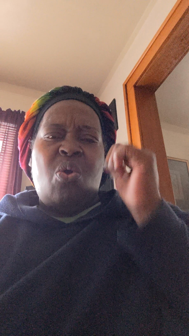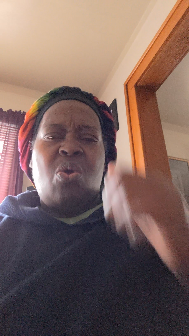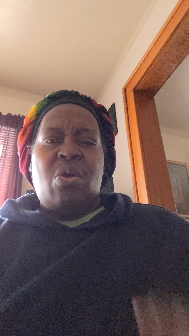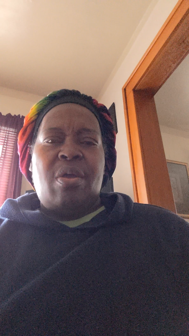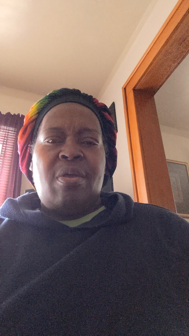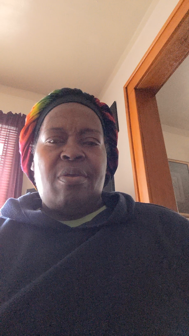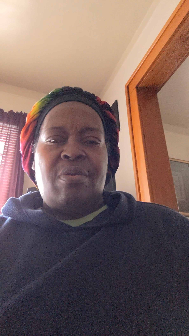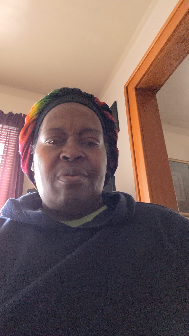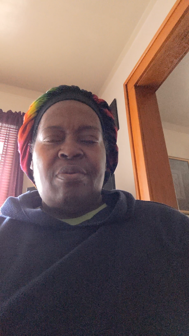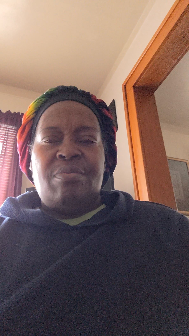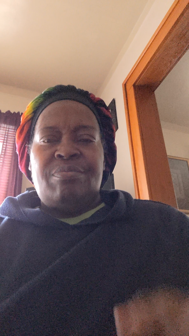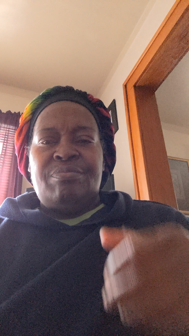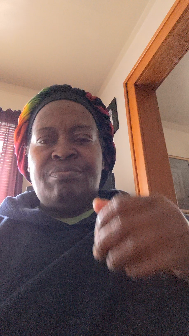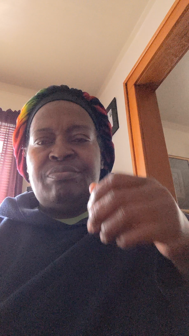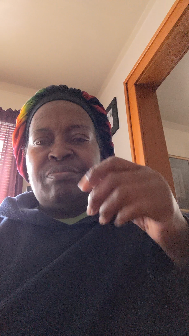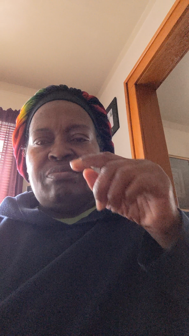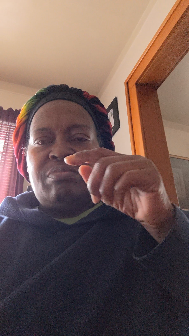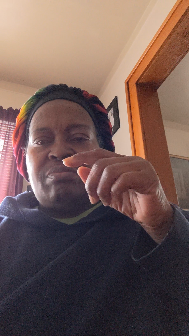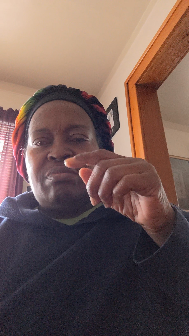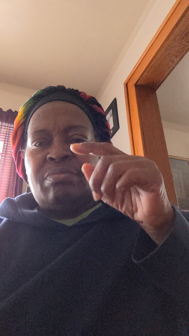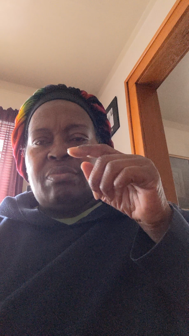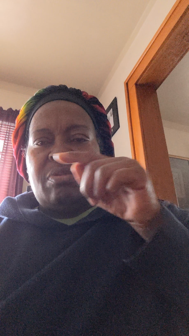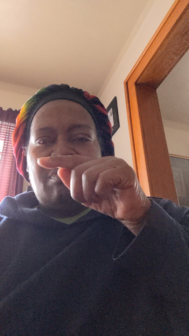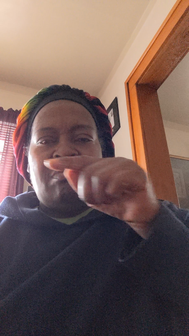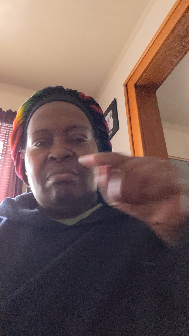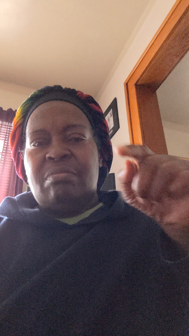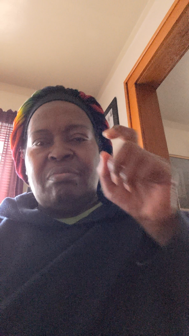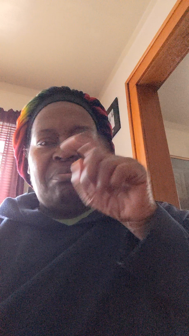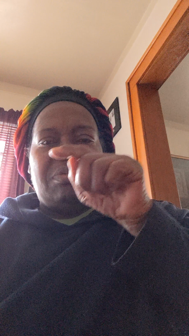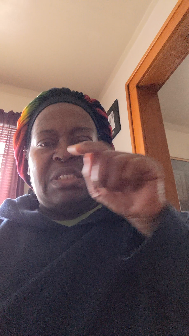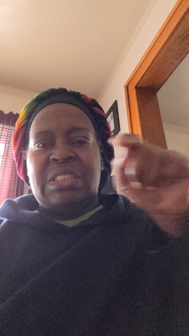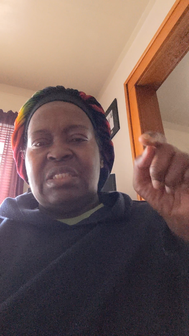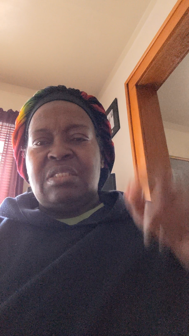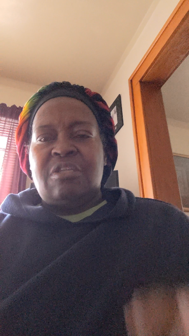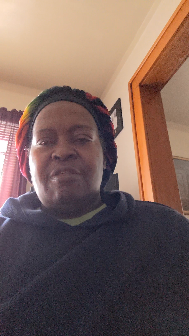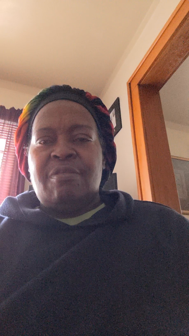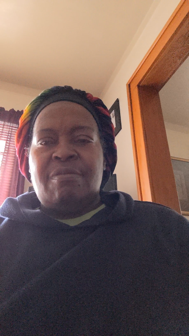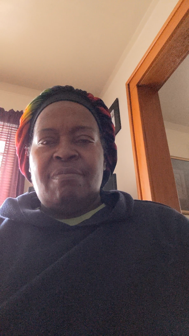peas